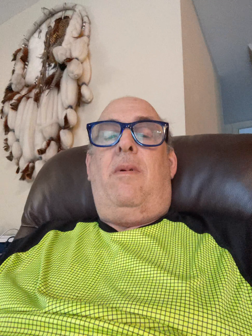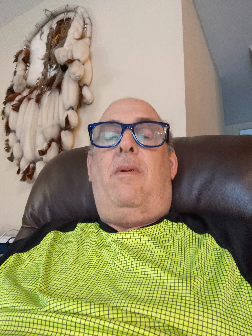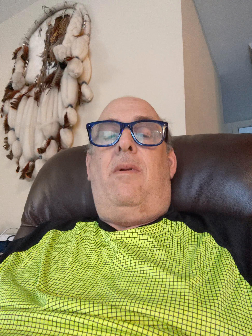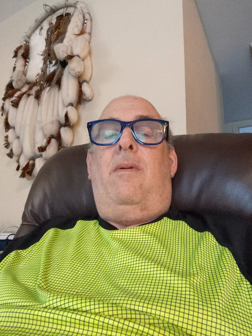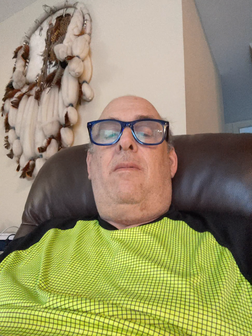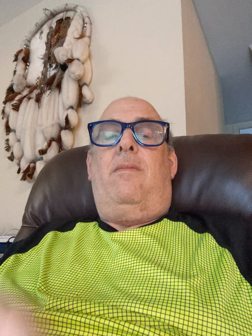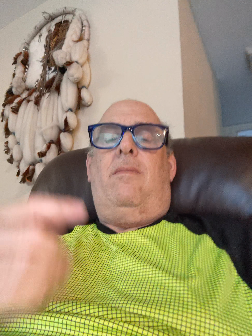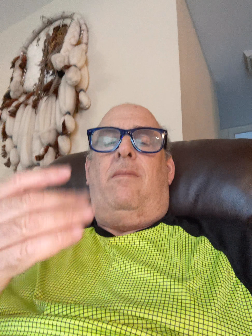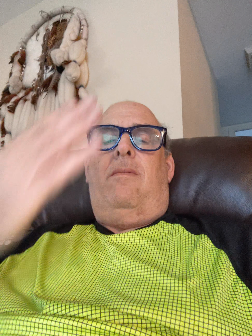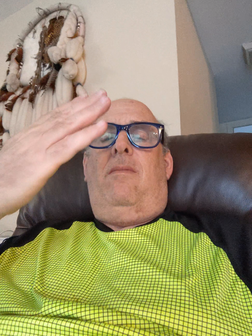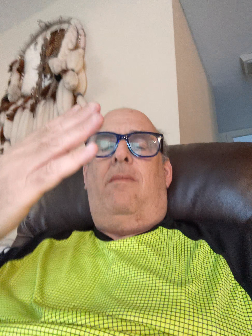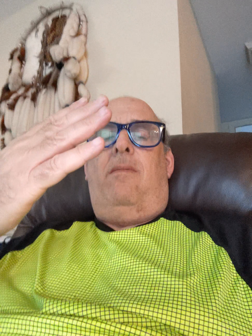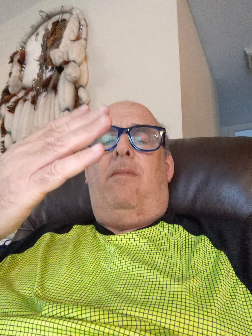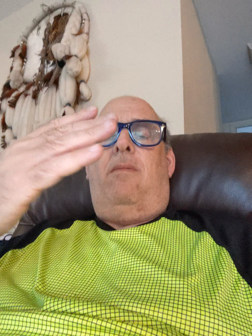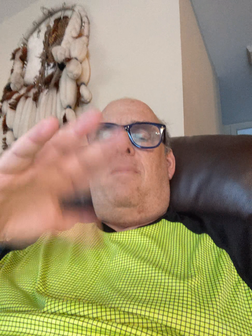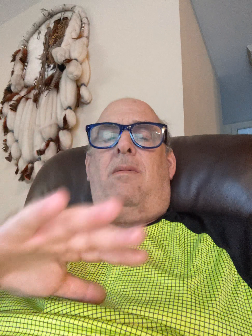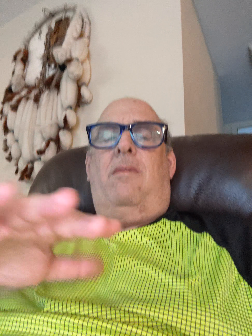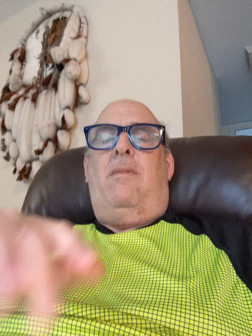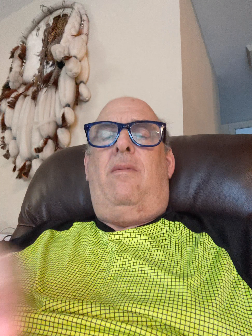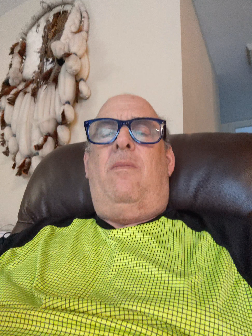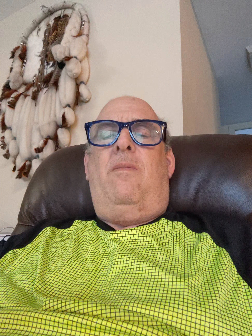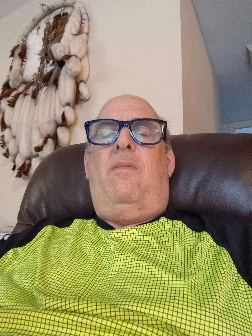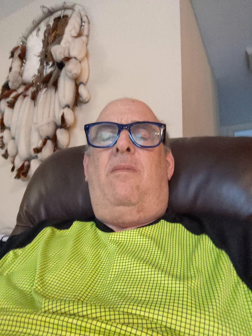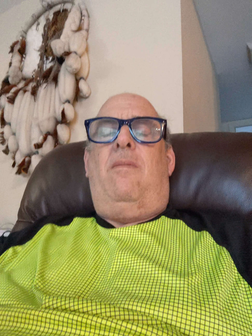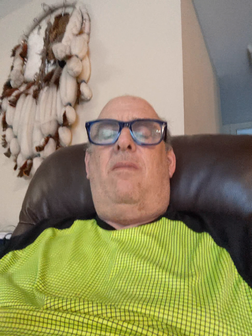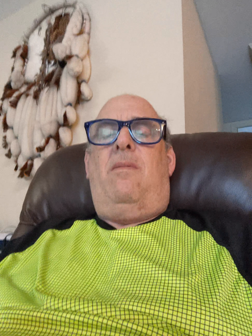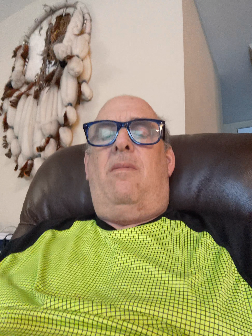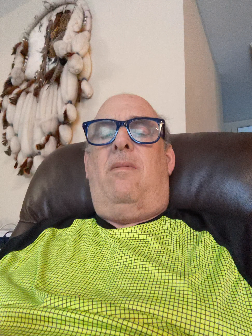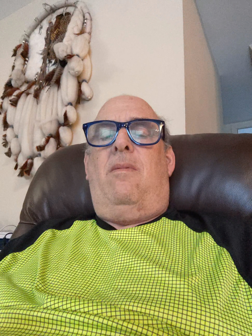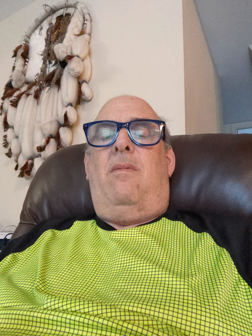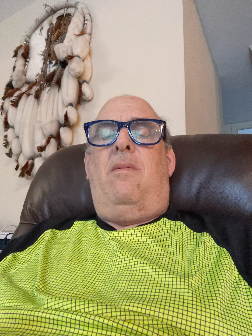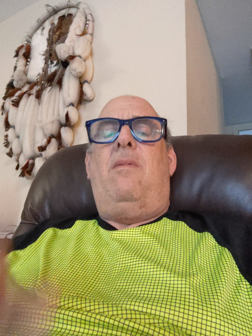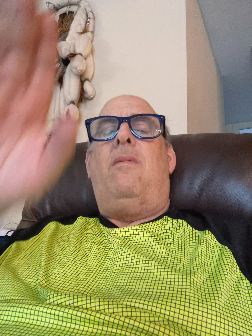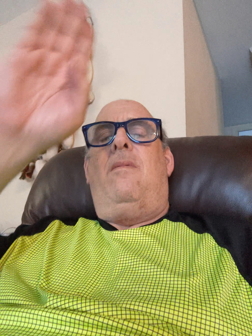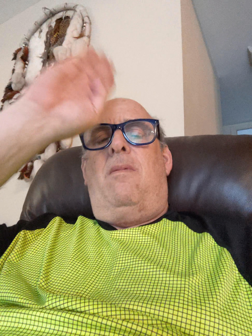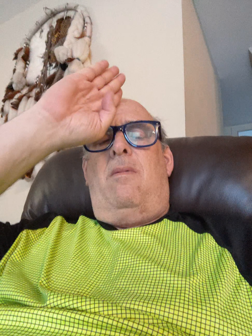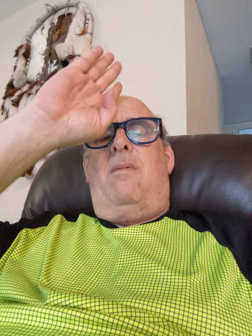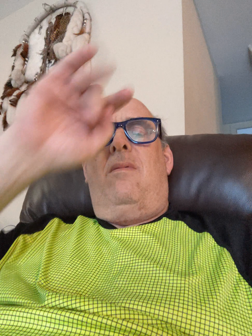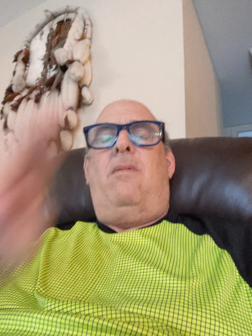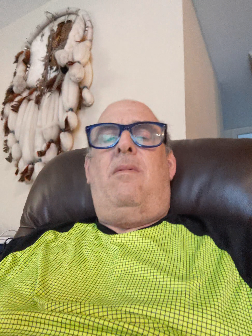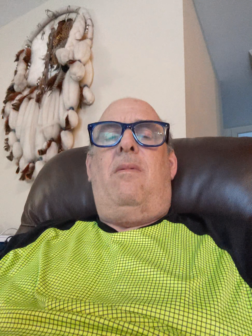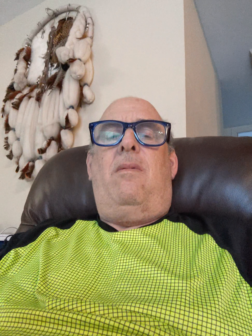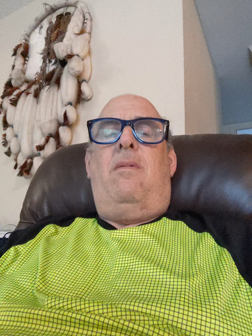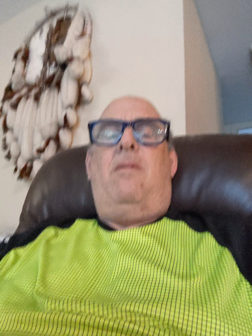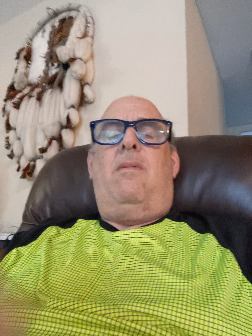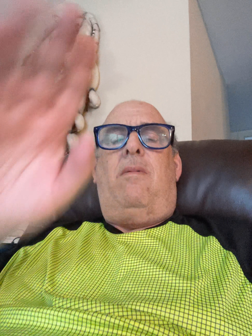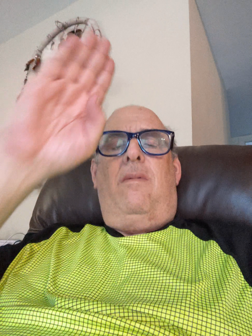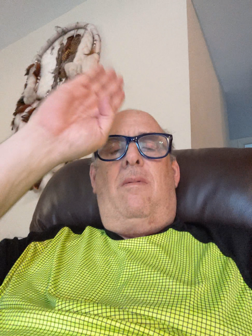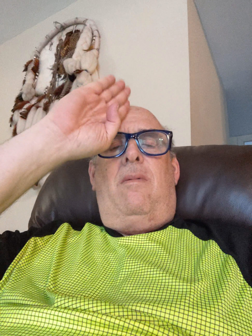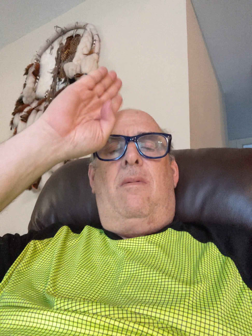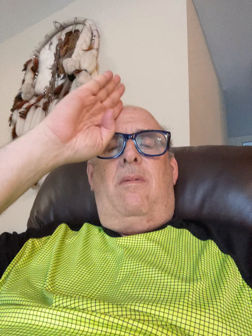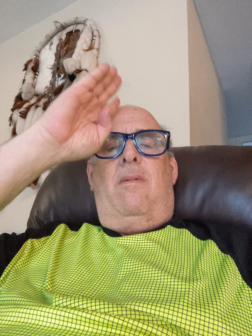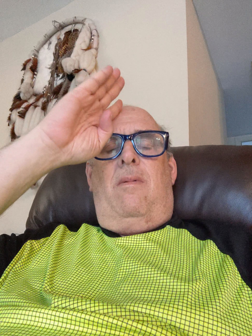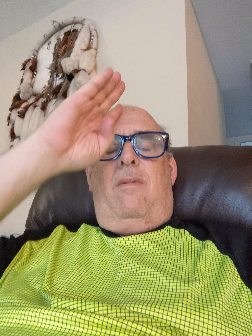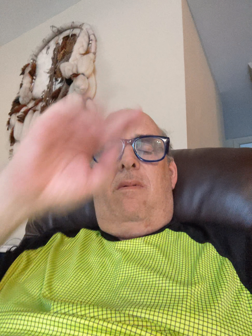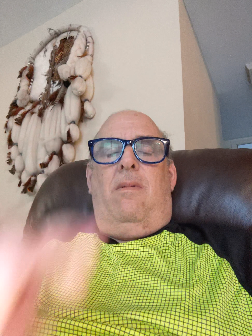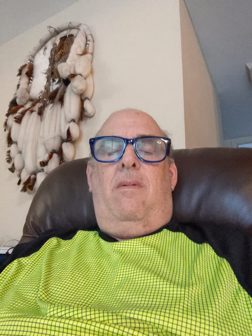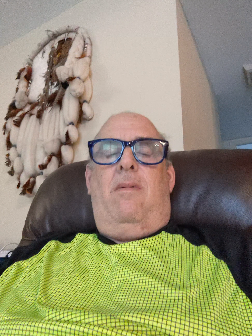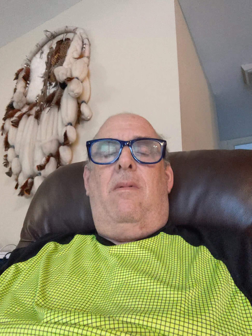fireman